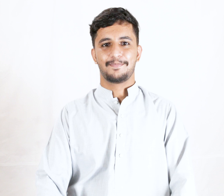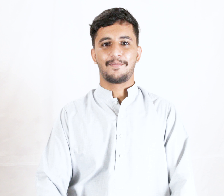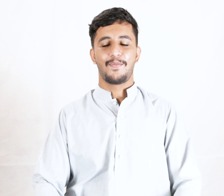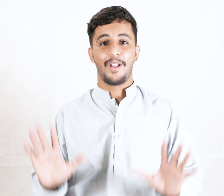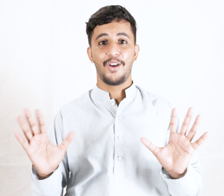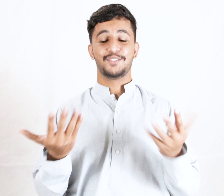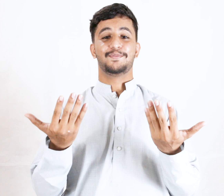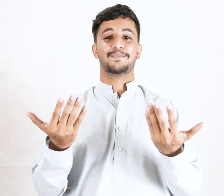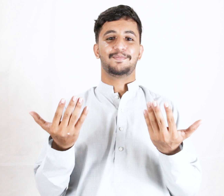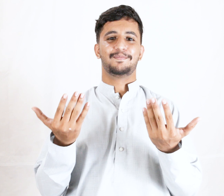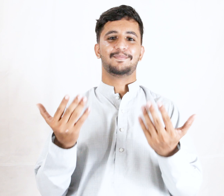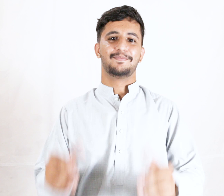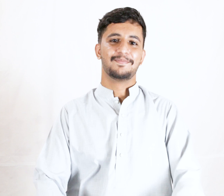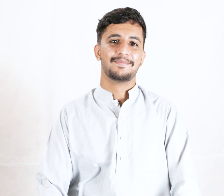surprise